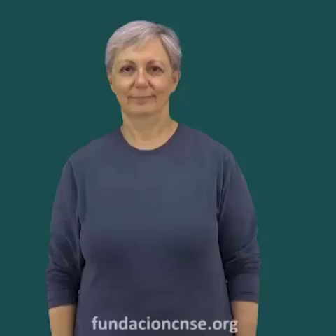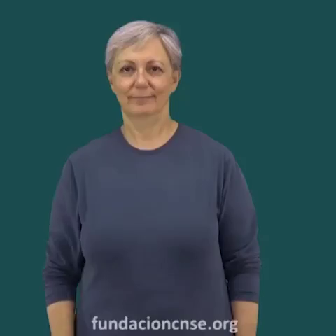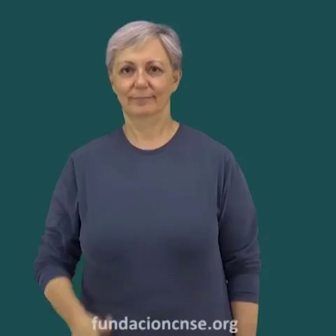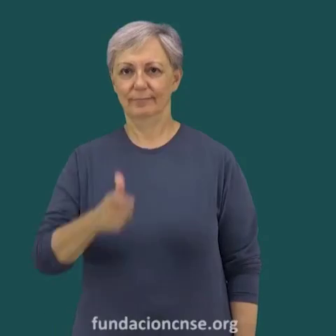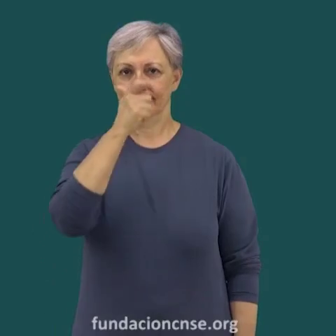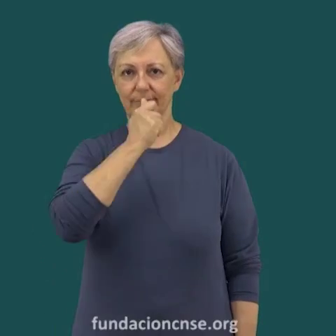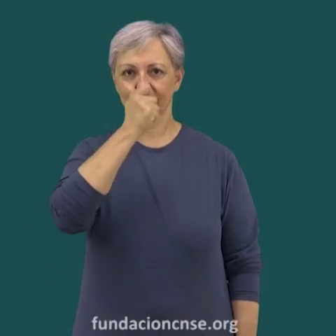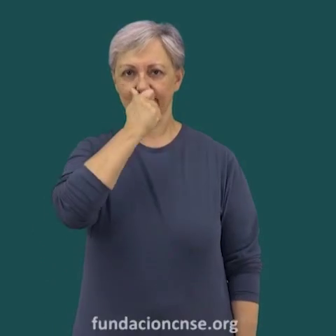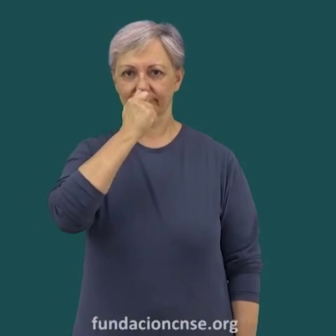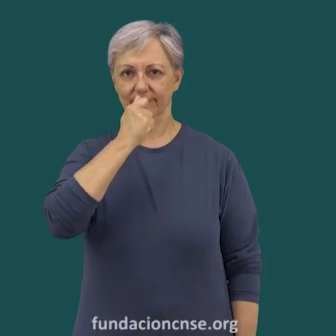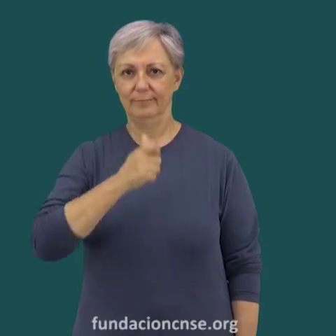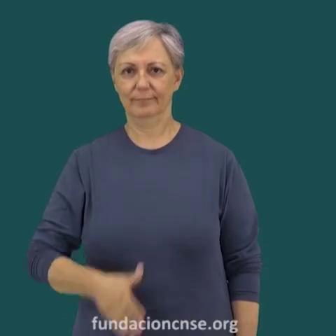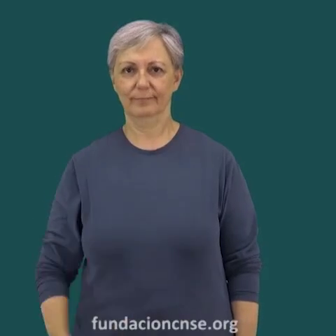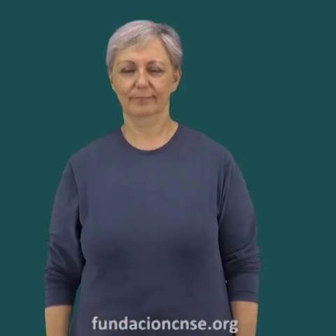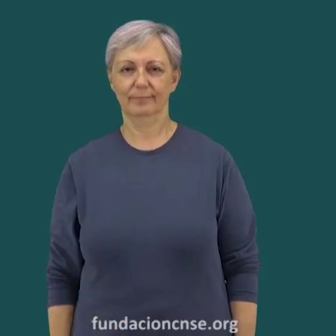gripe